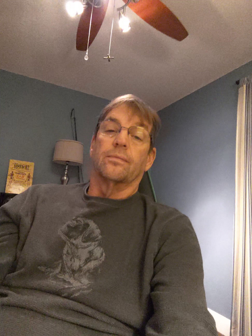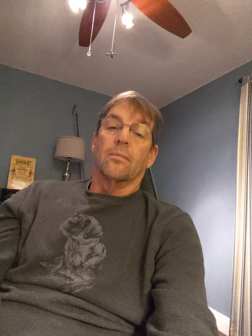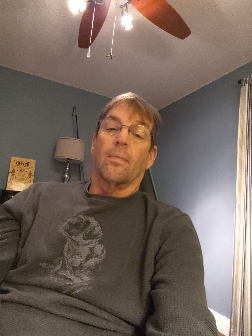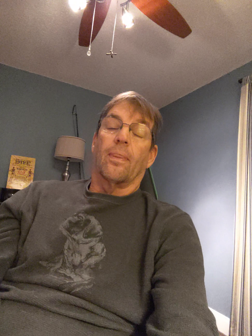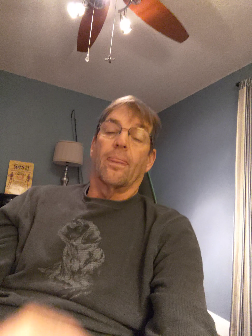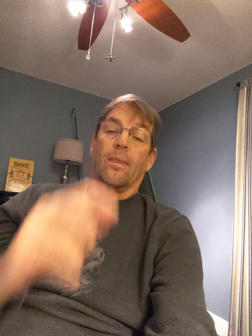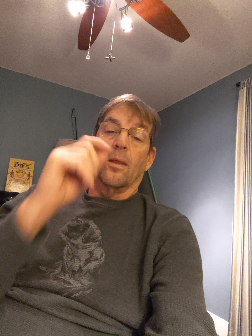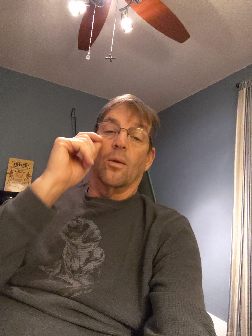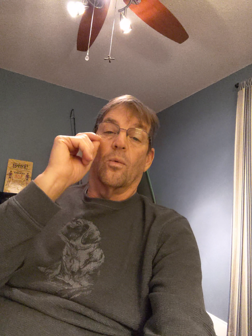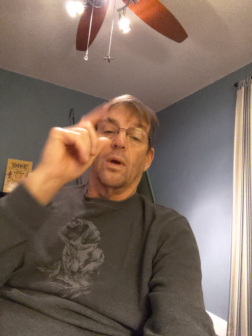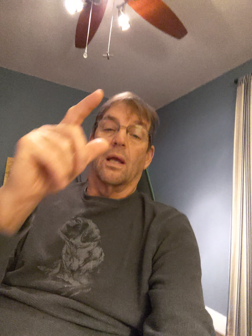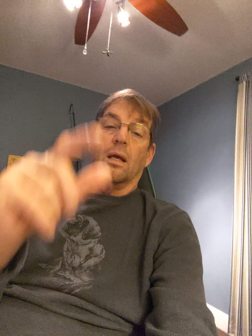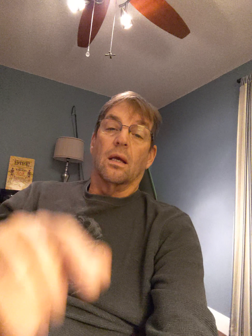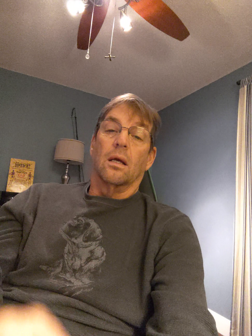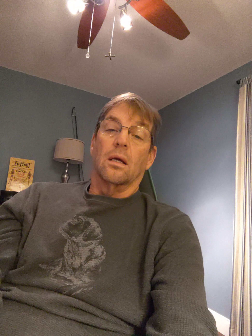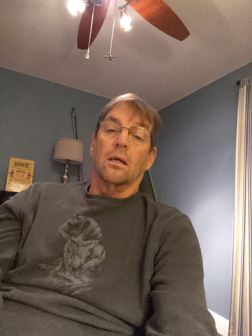wake